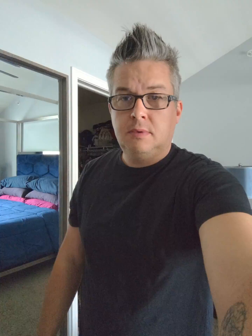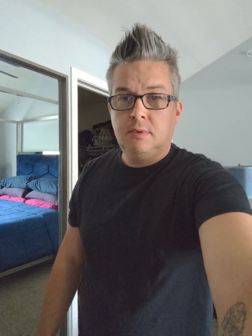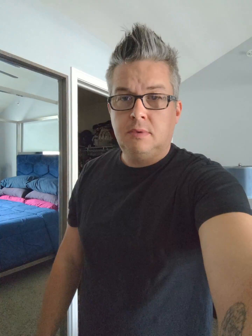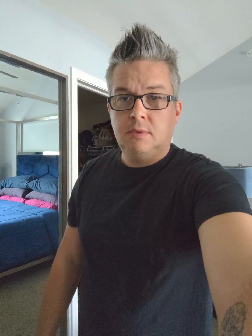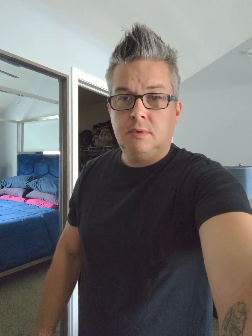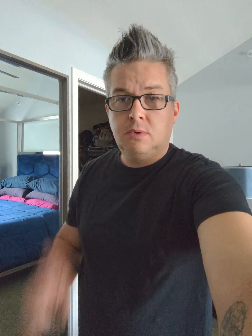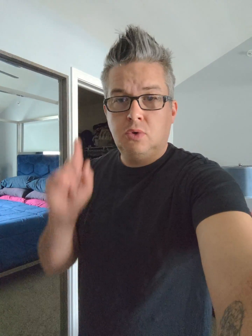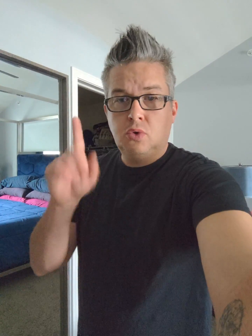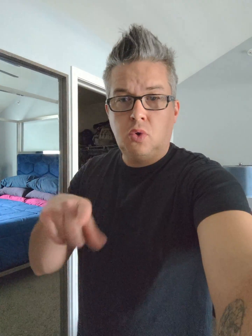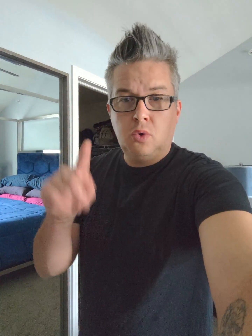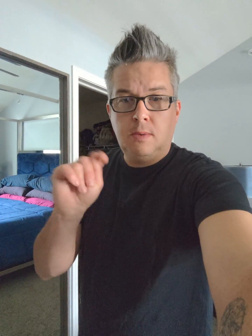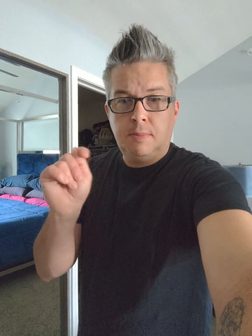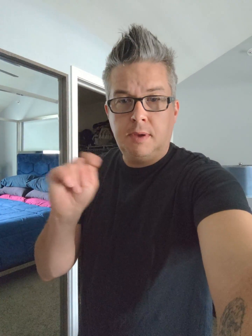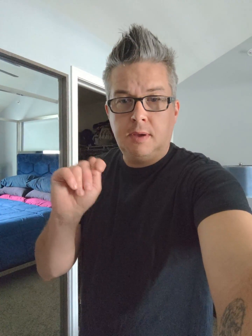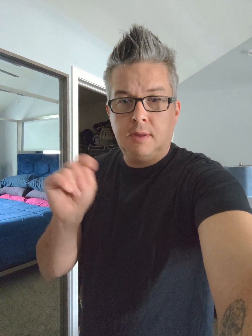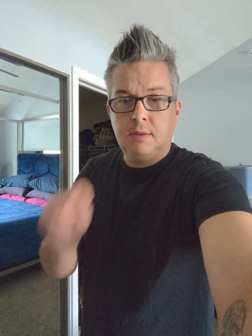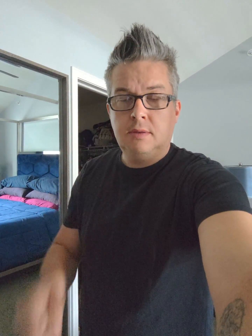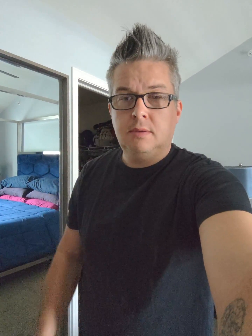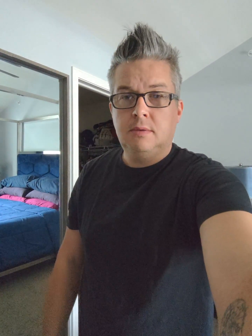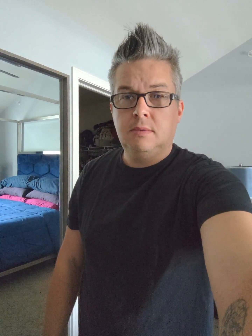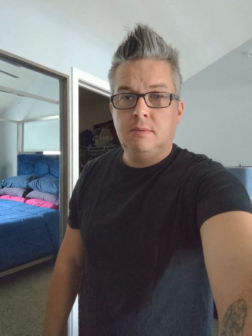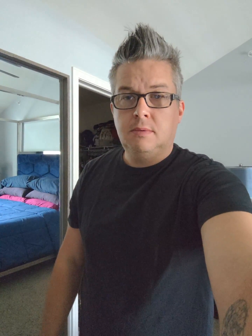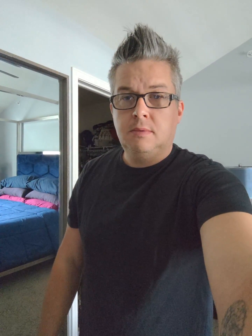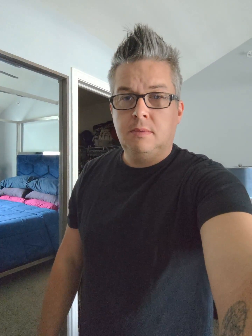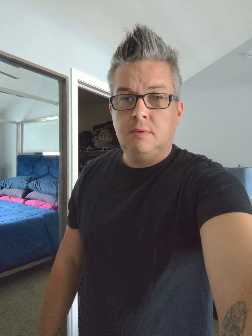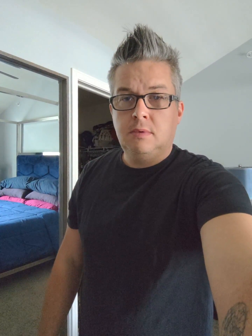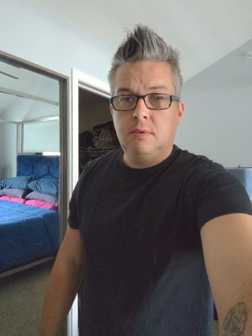go potty